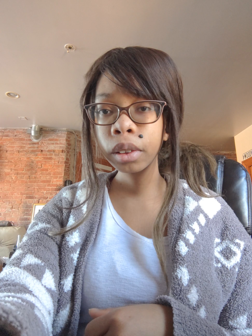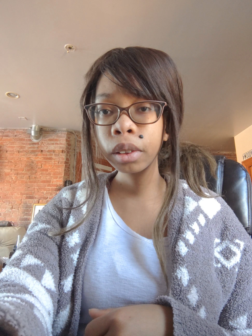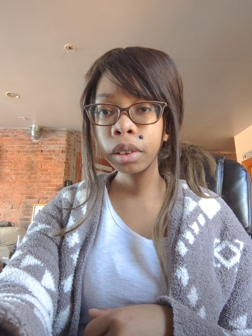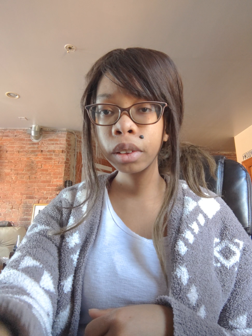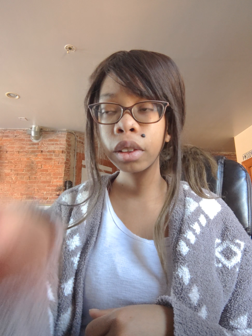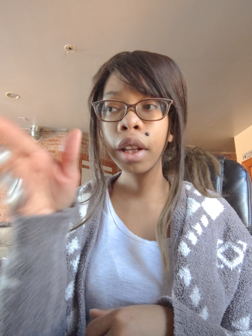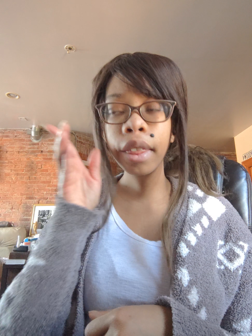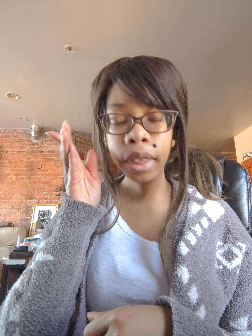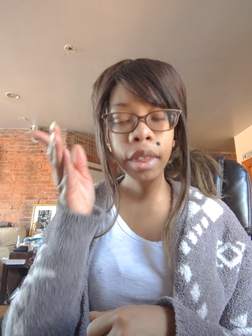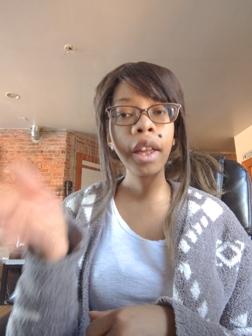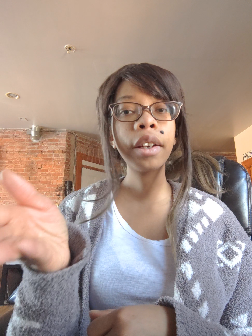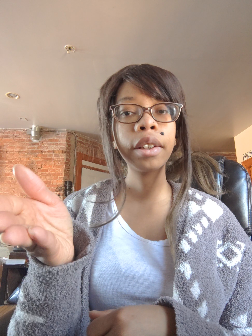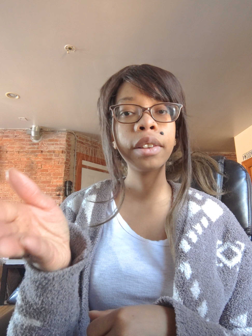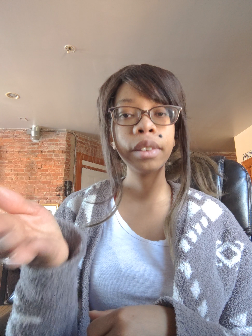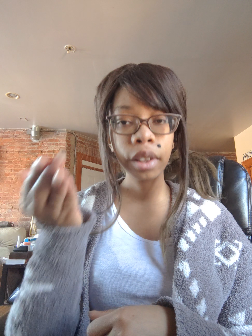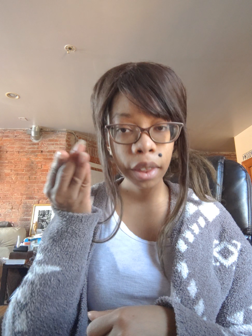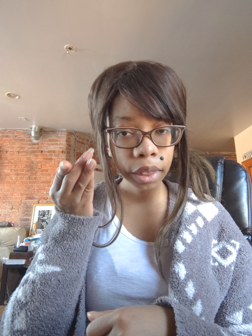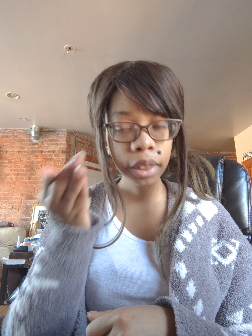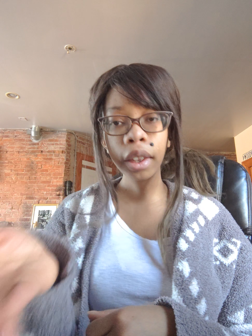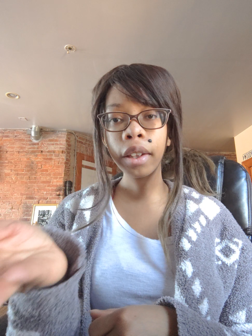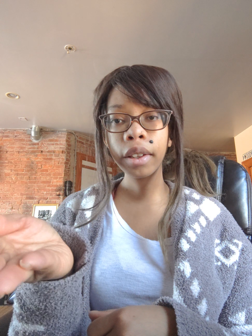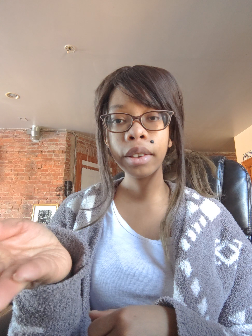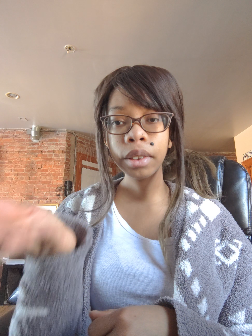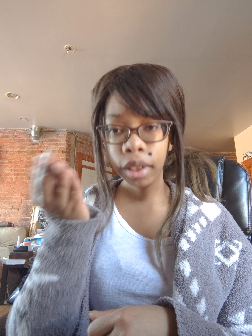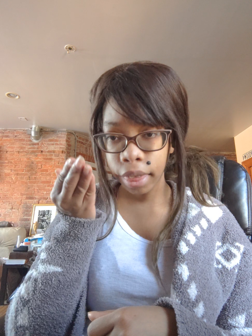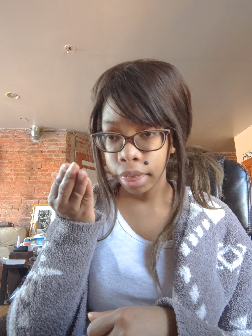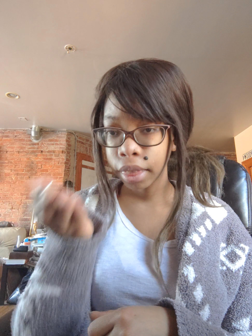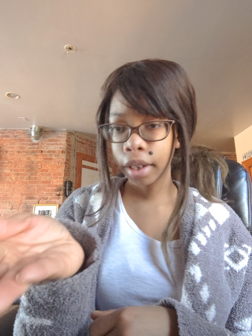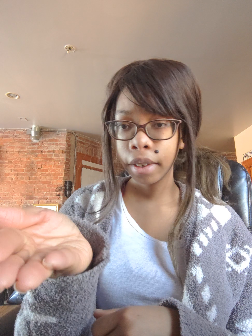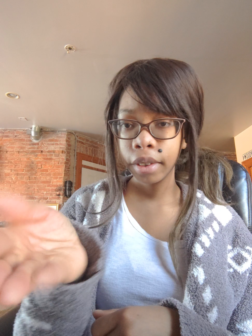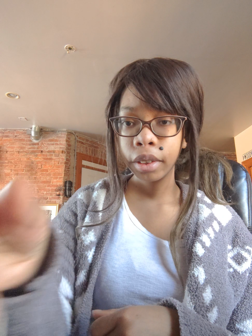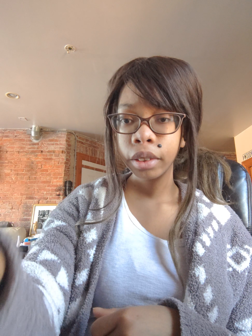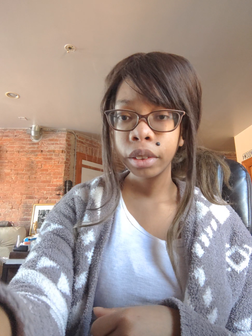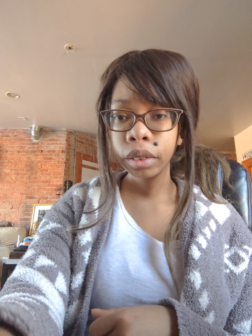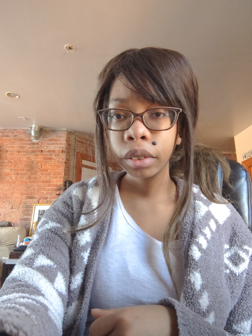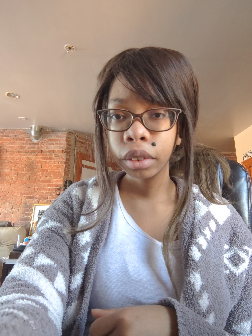there